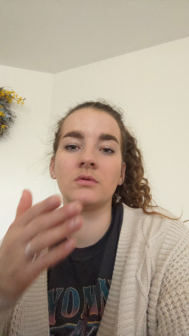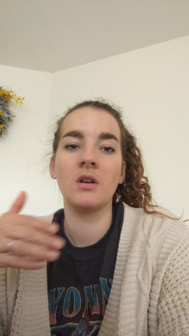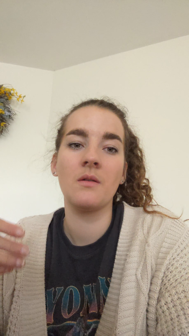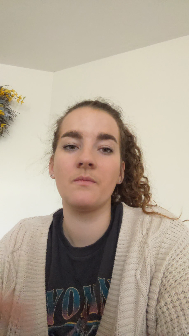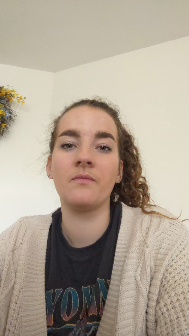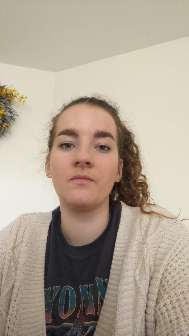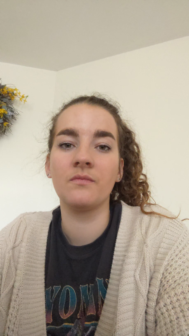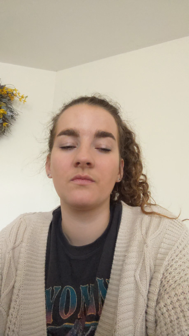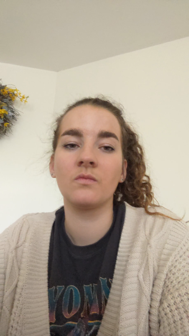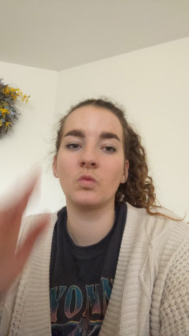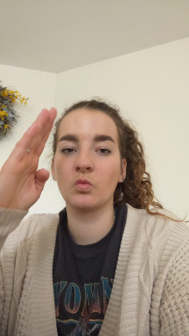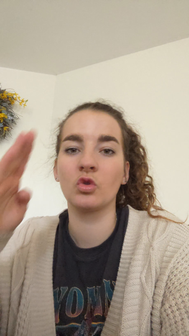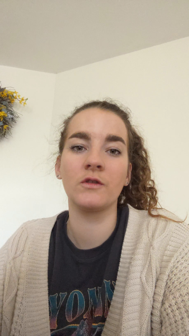roof